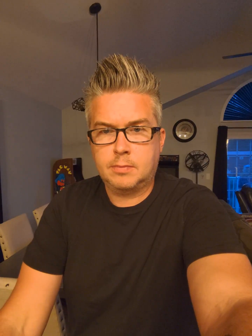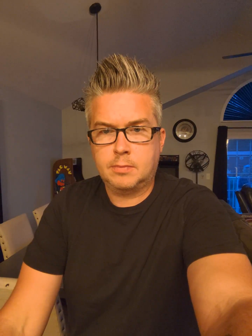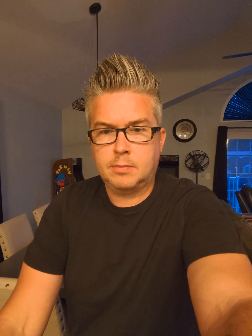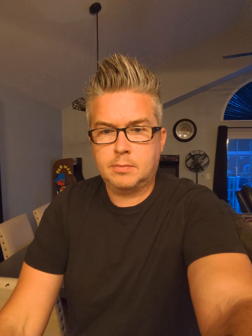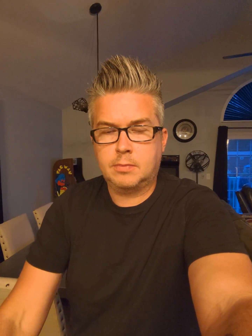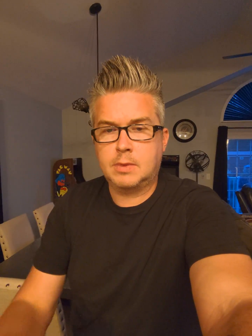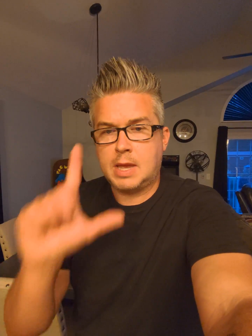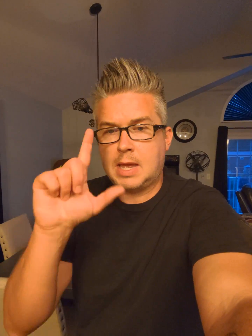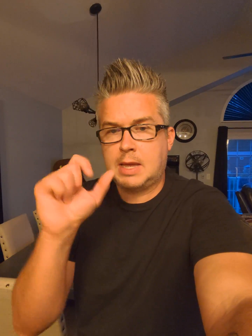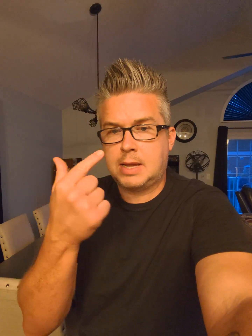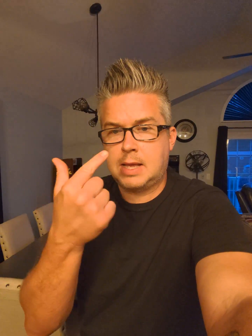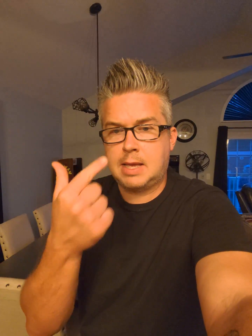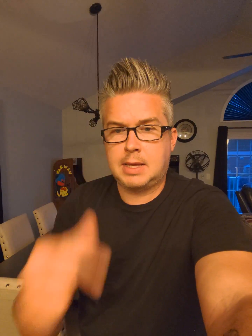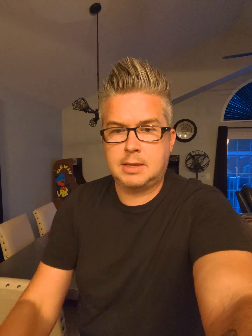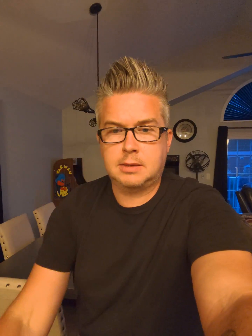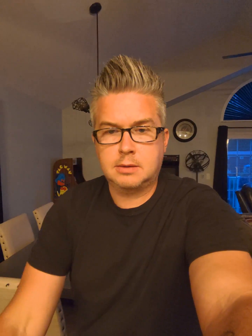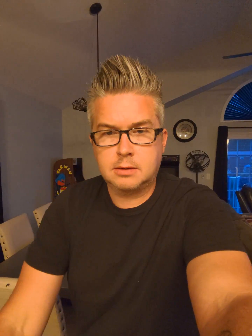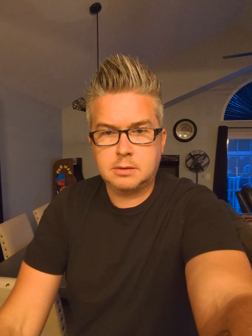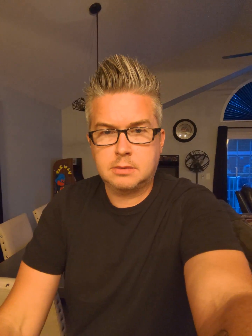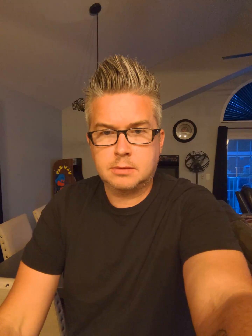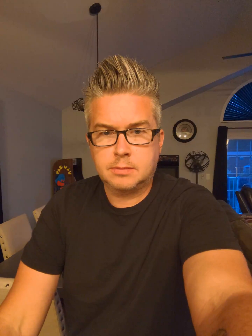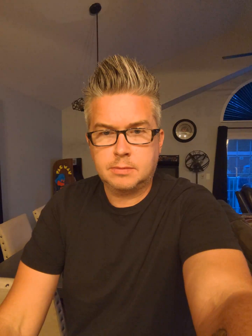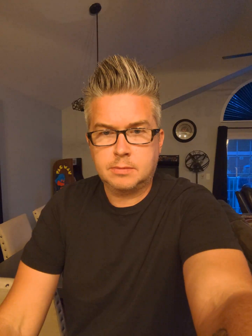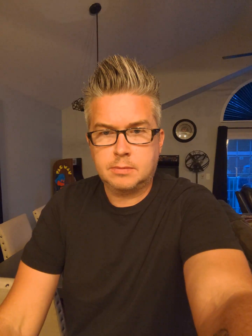leg